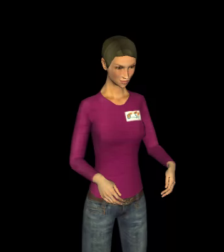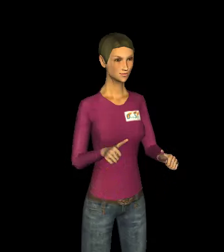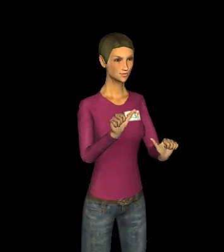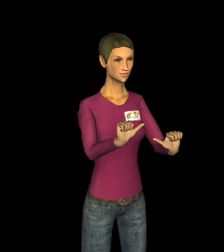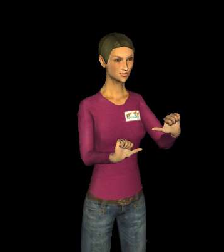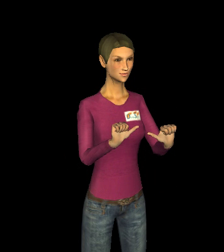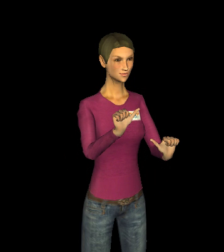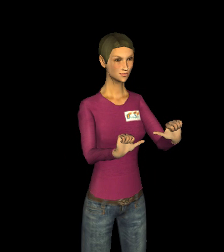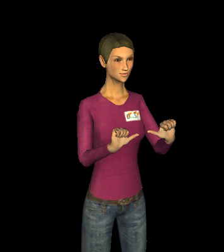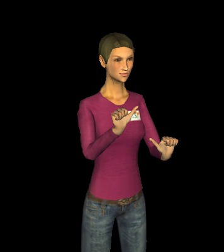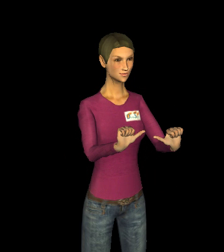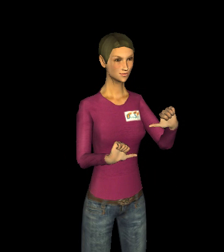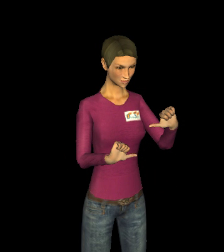مختبر